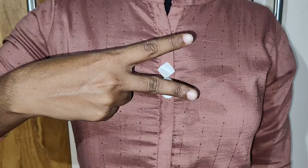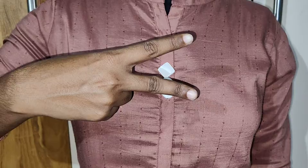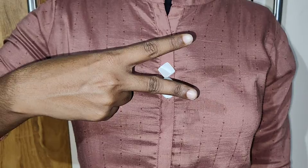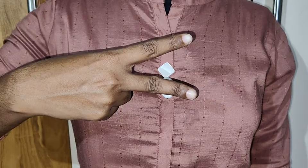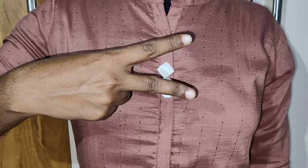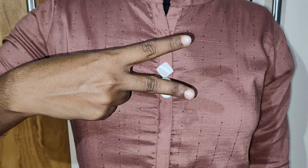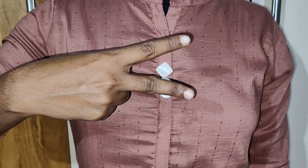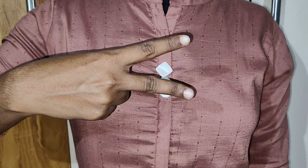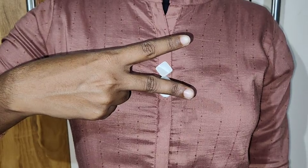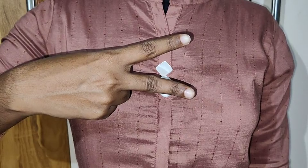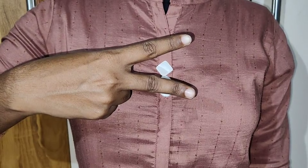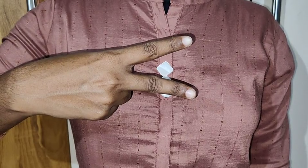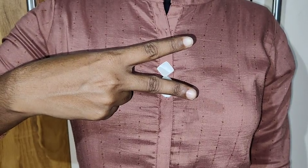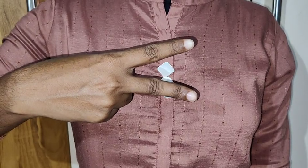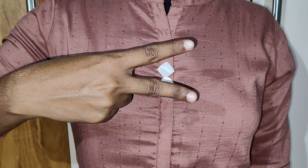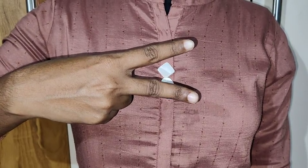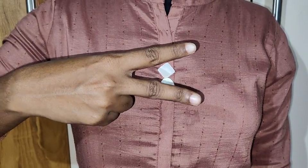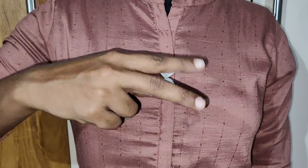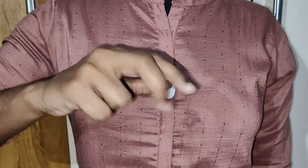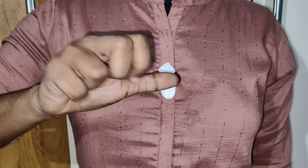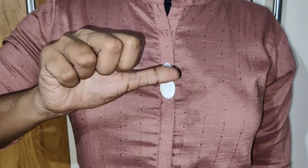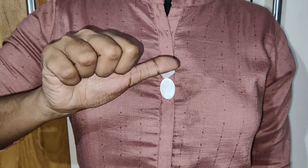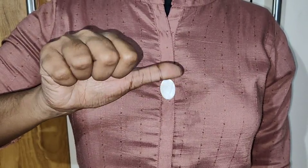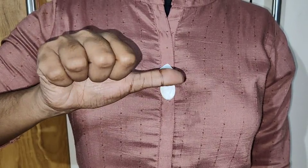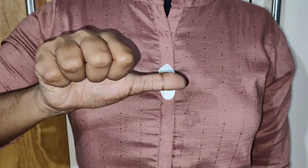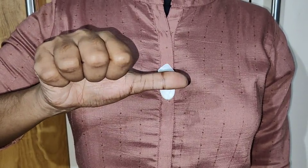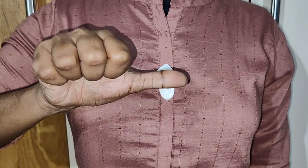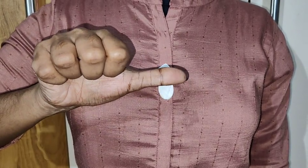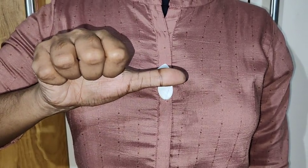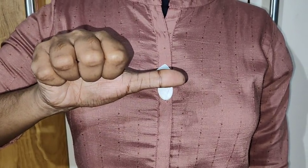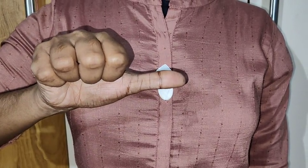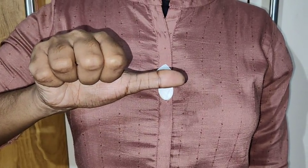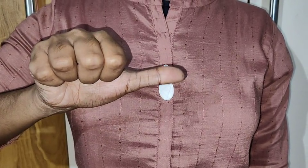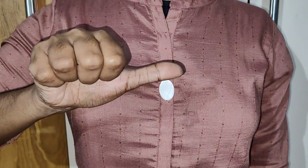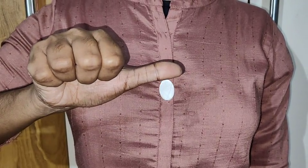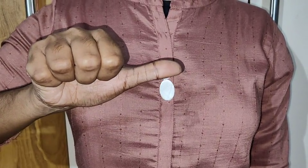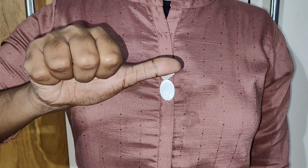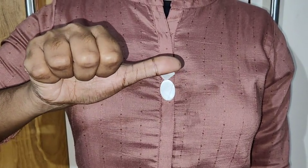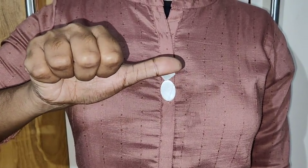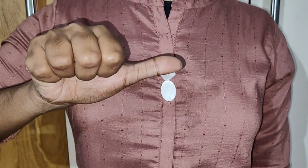ഐ